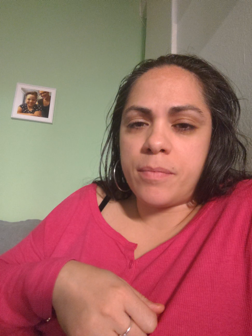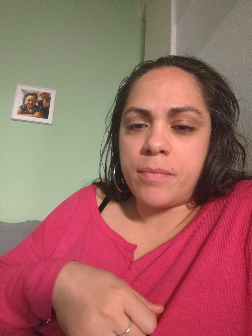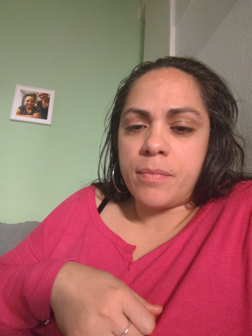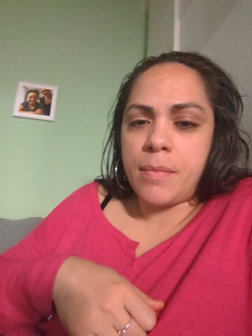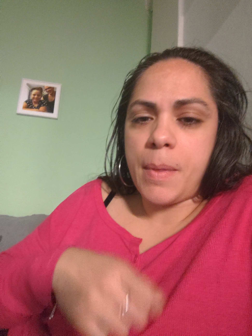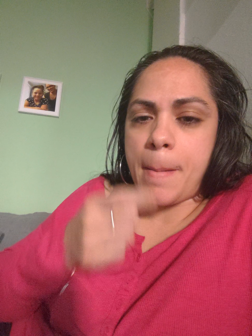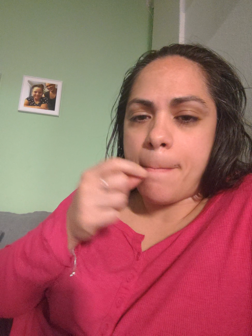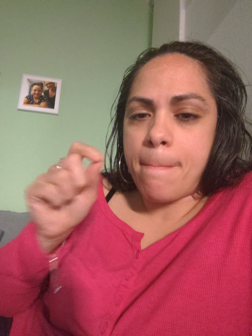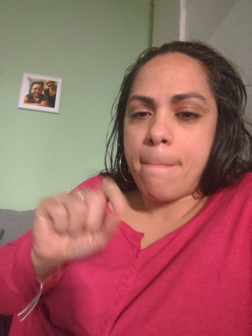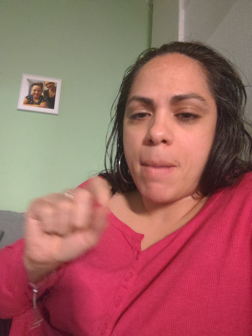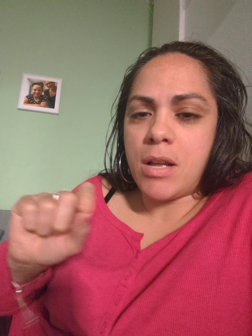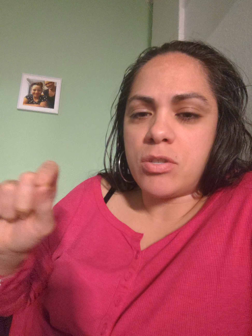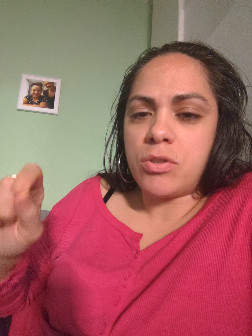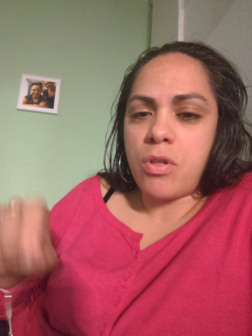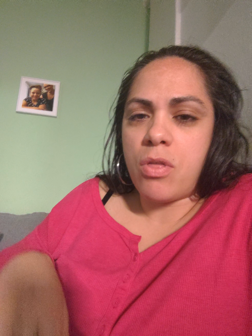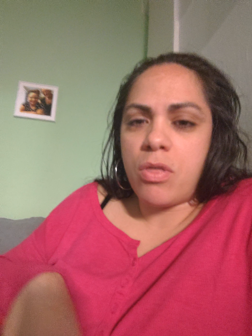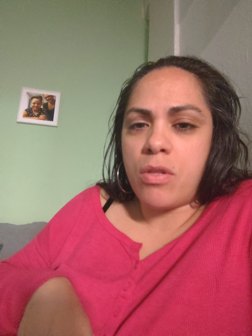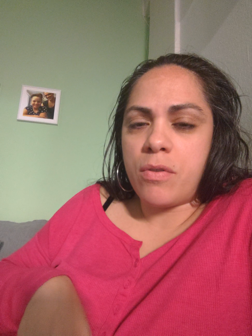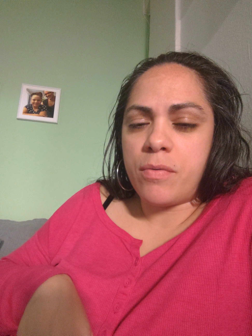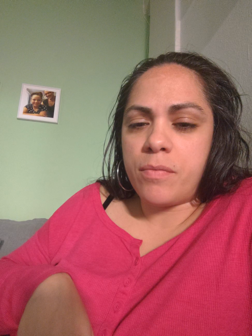pencil